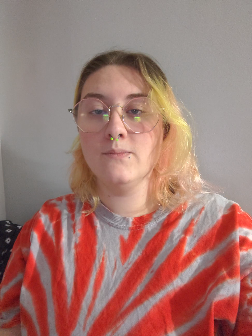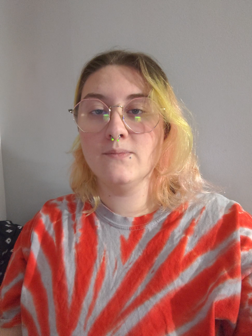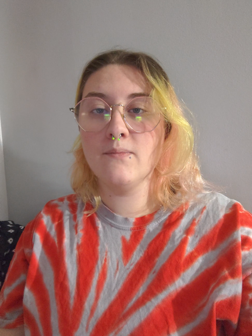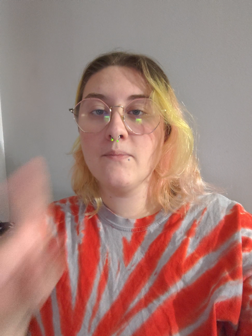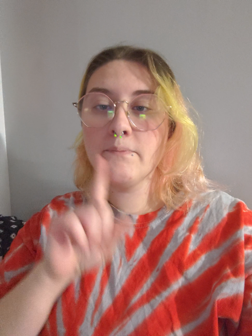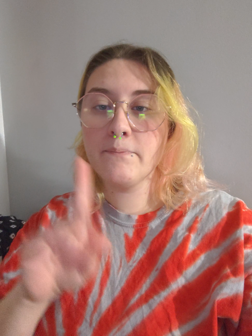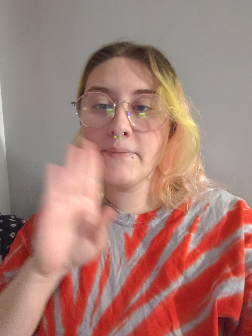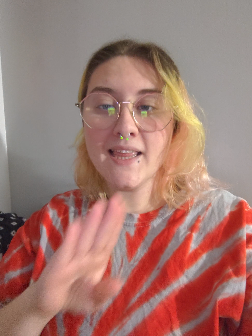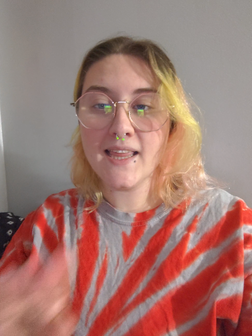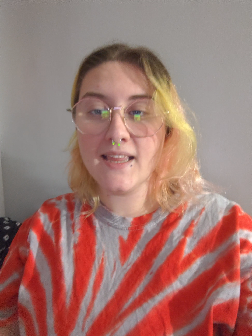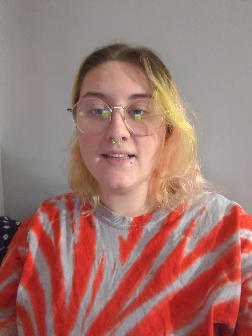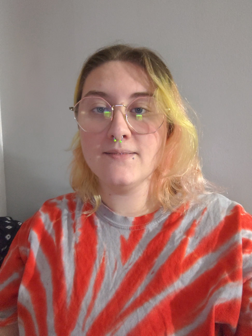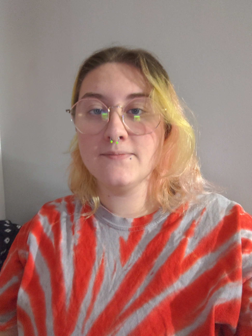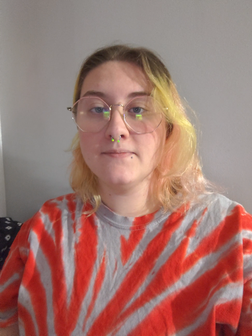bee